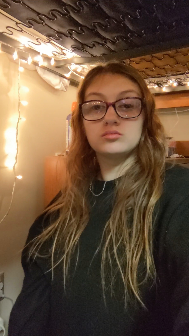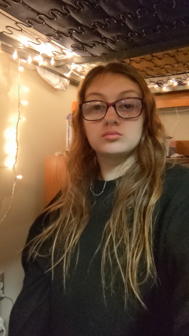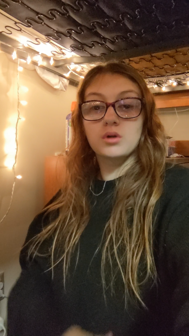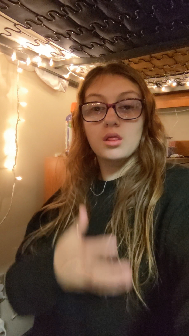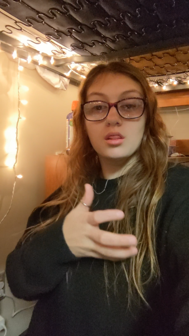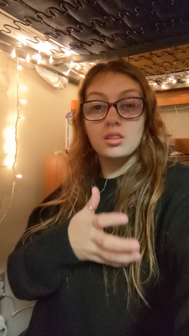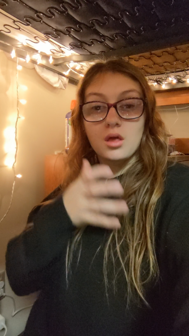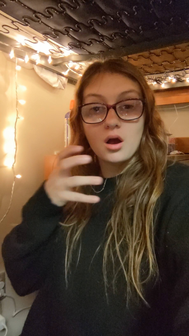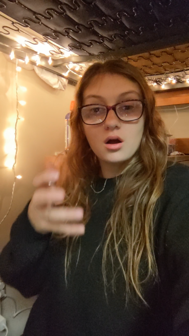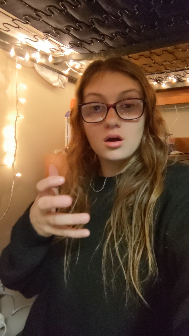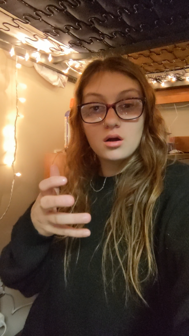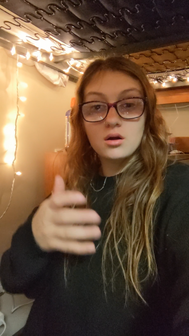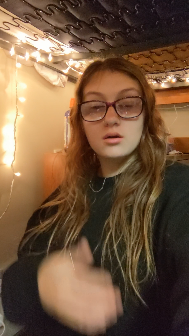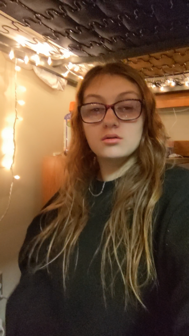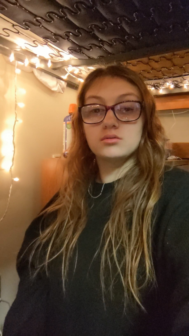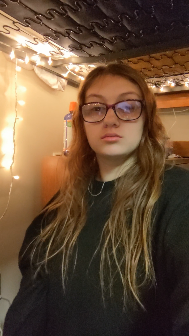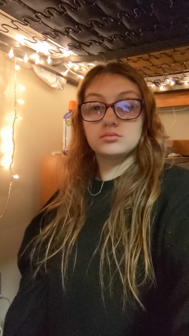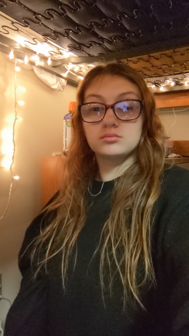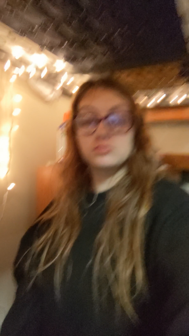a lot